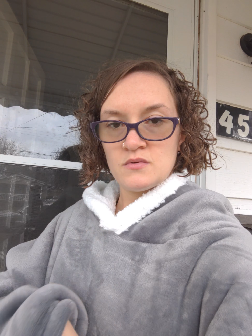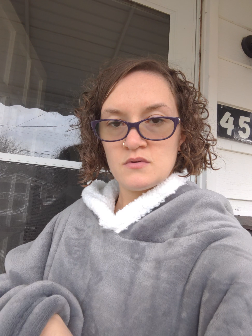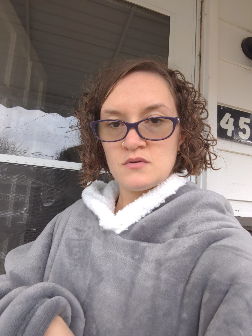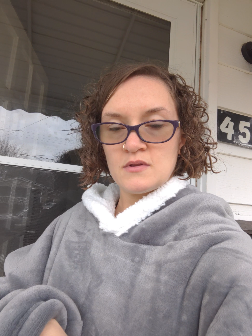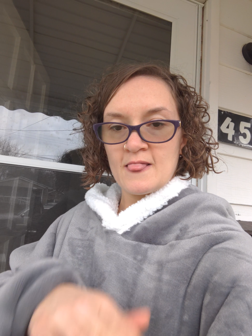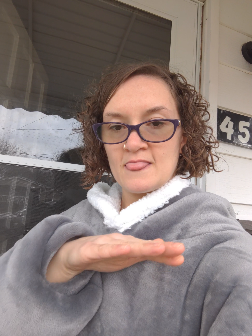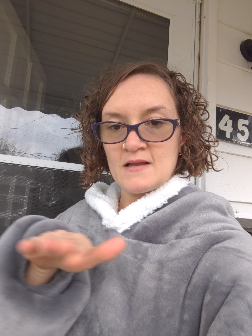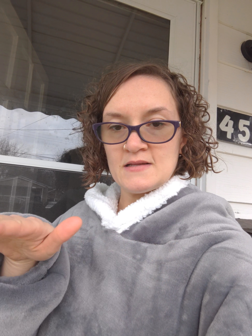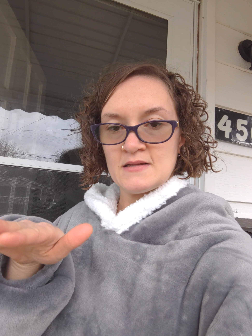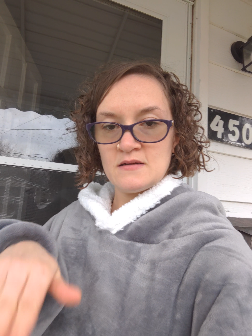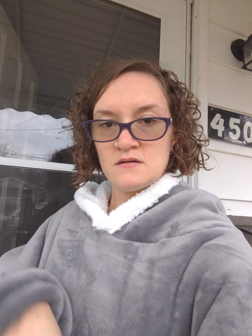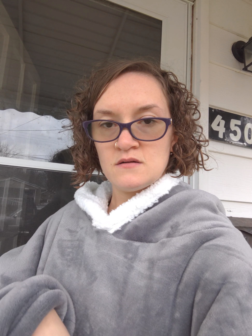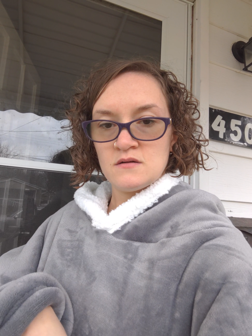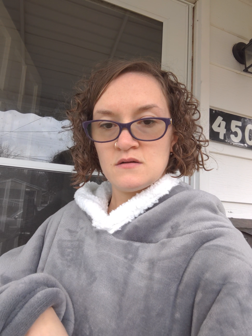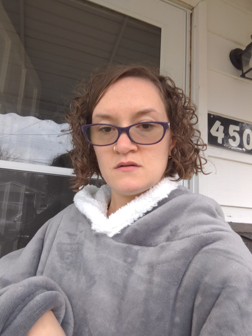clean